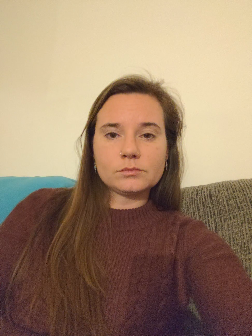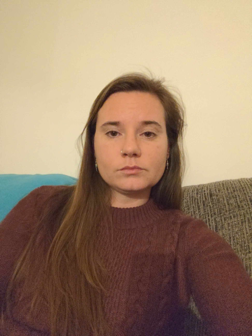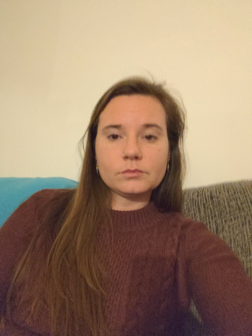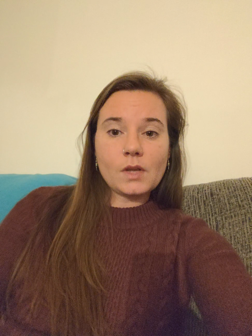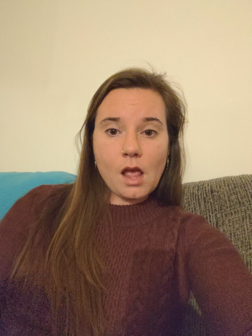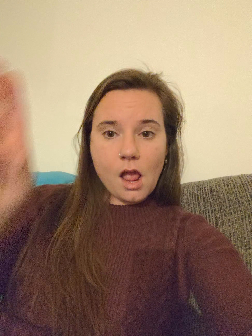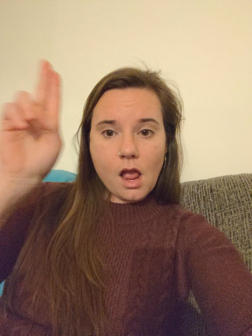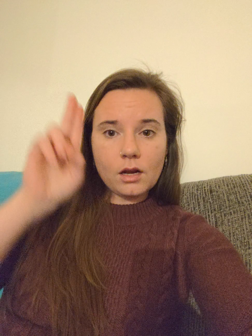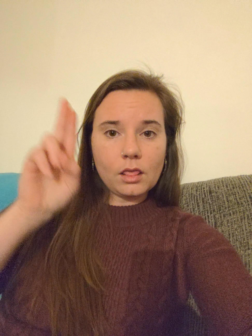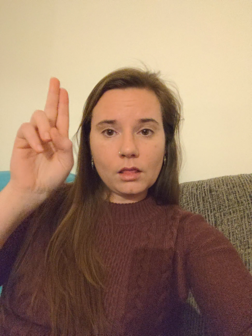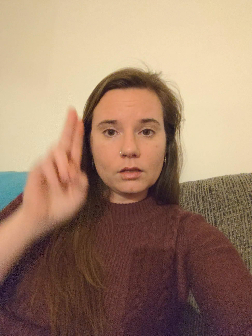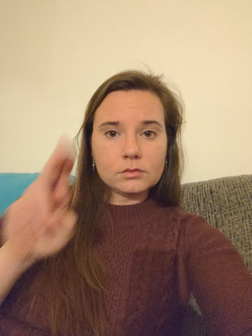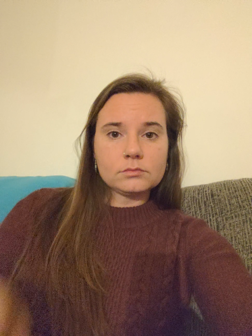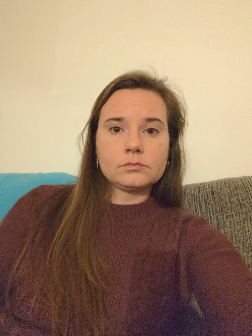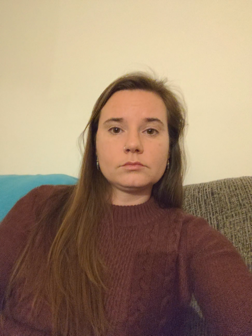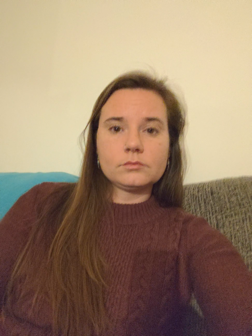uncle